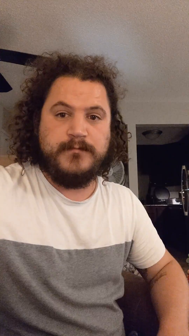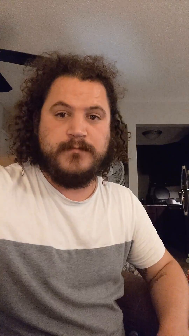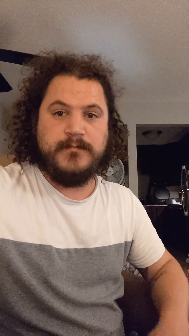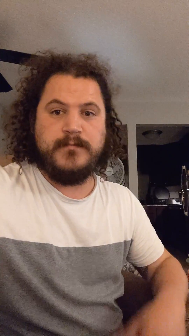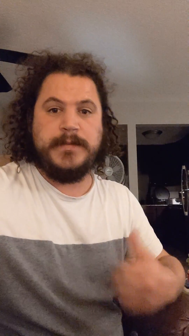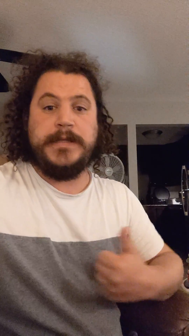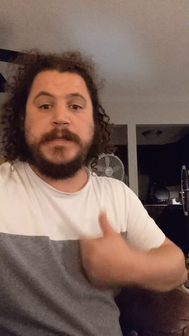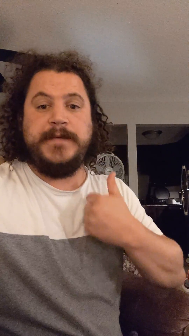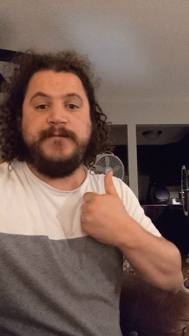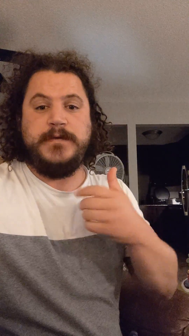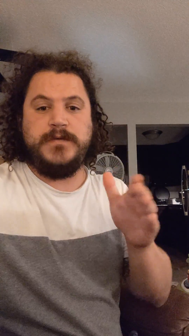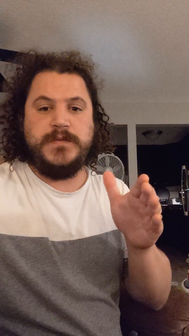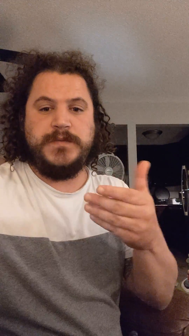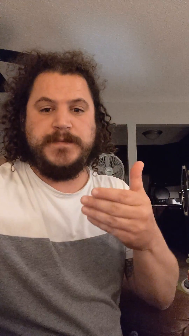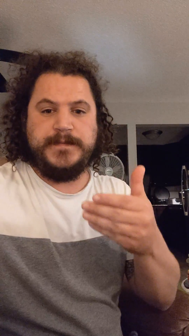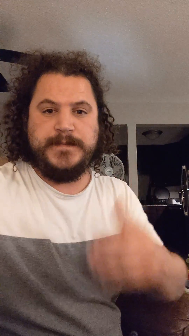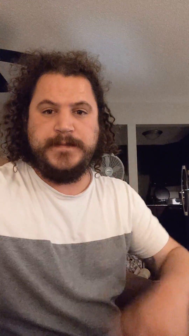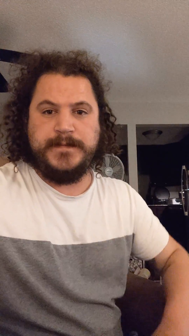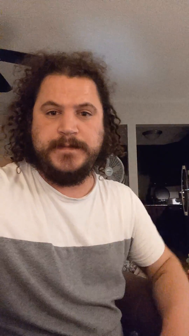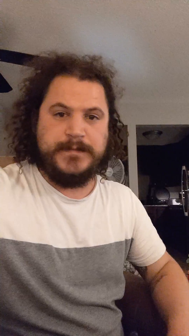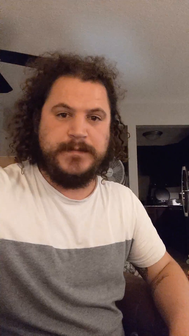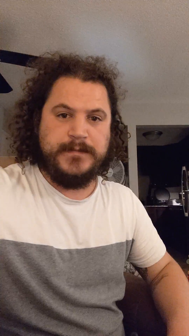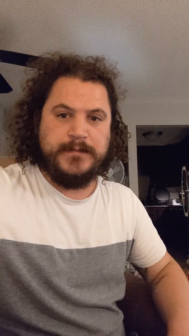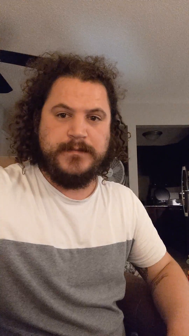living room